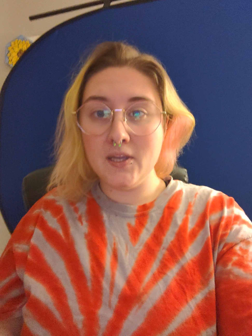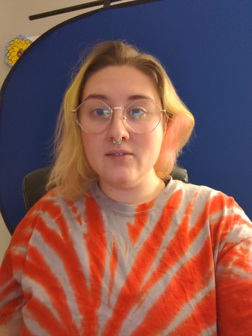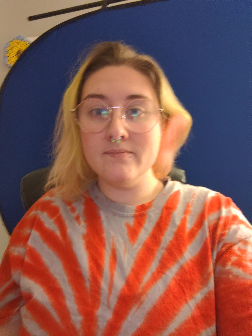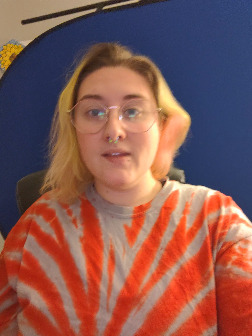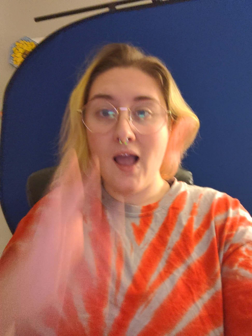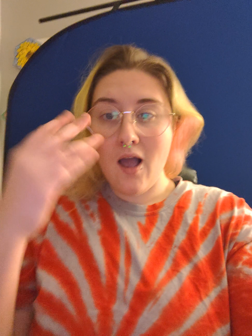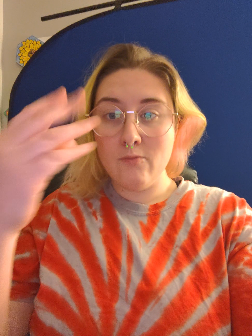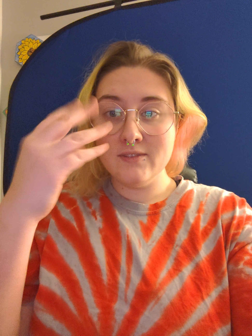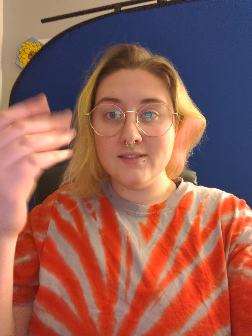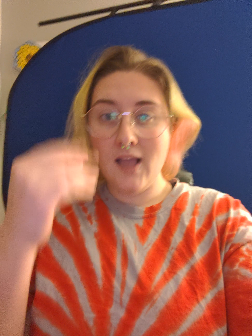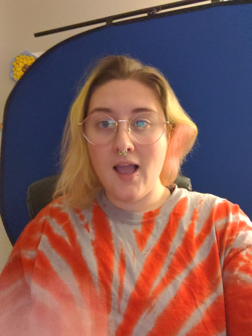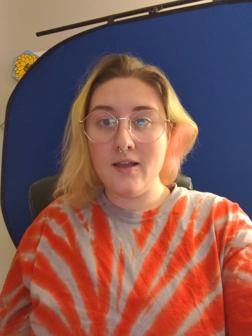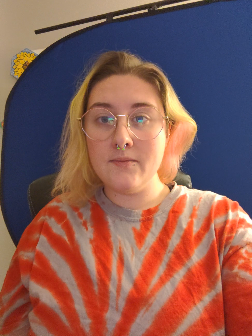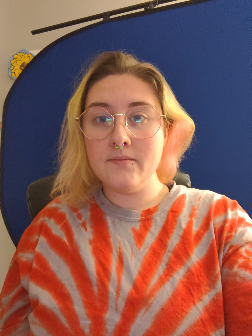outside